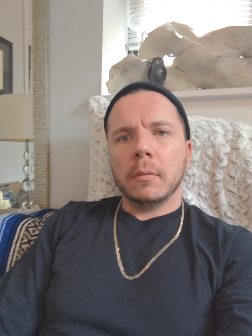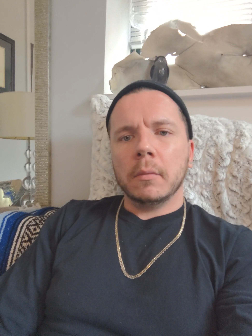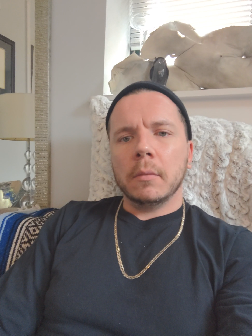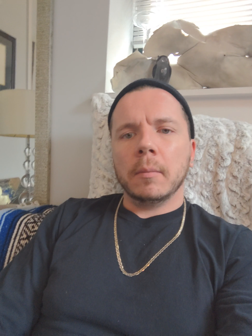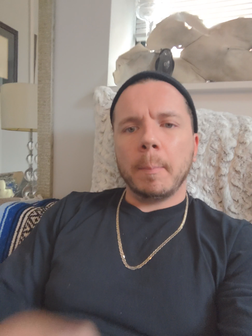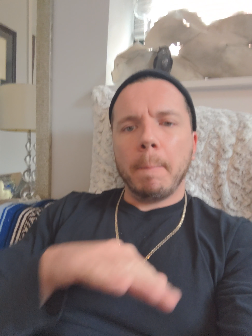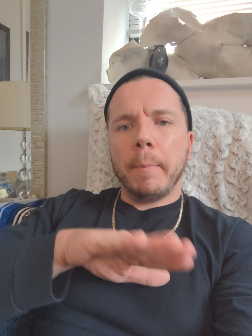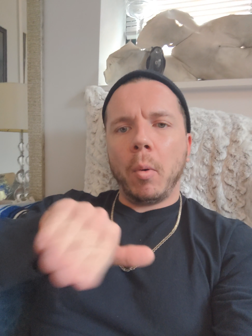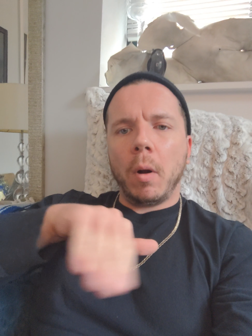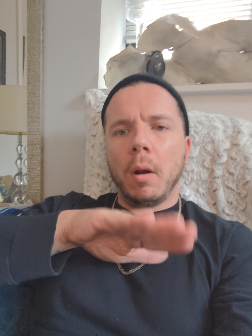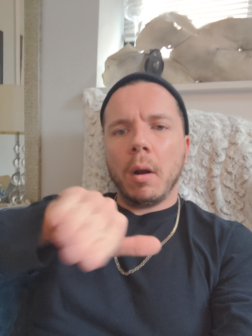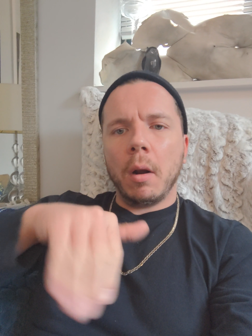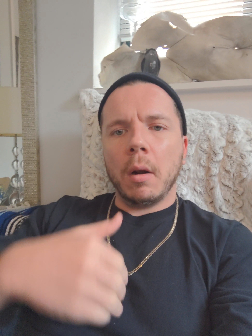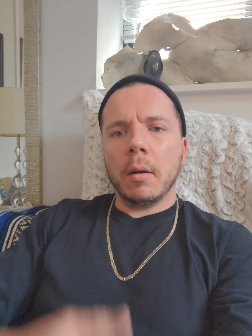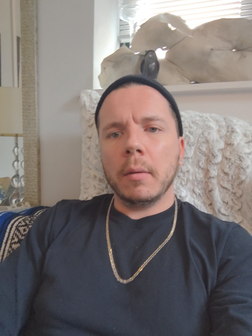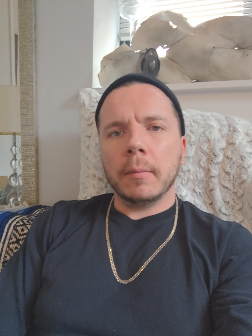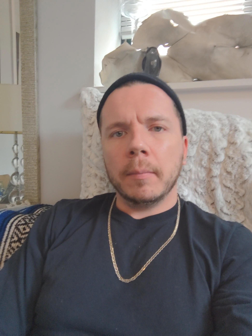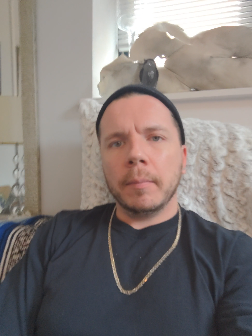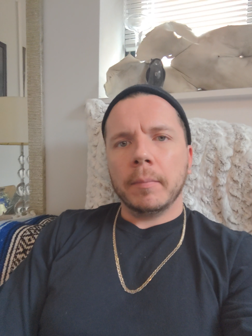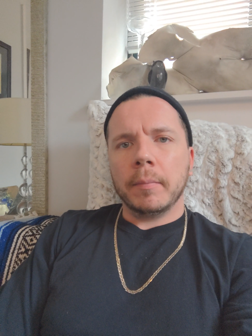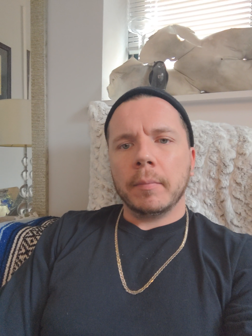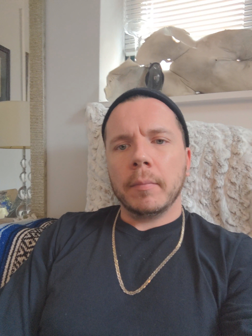pool